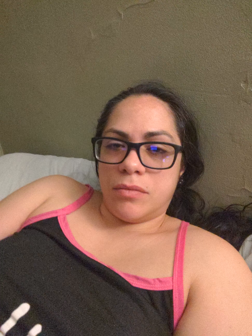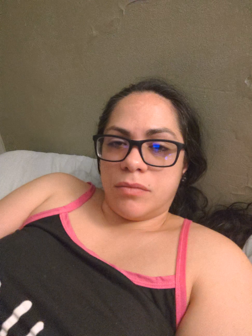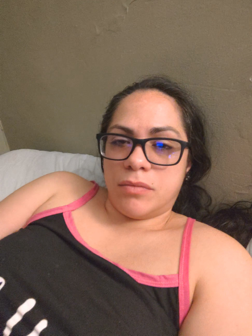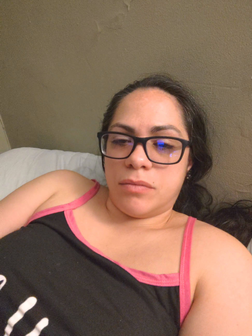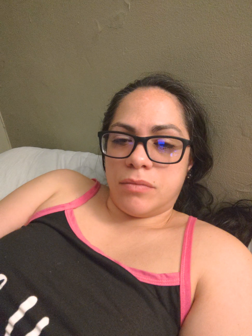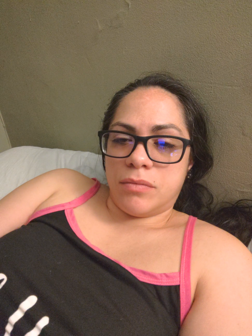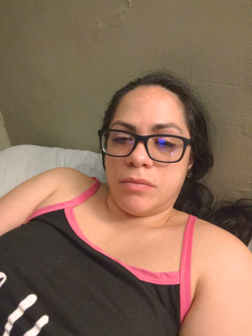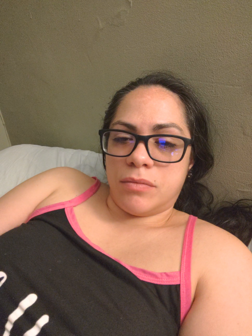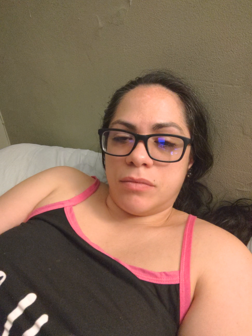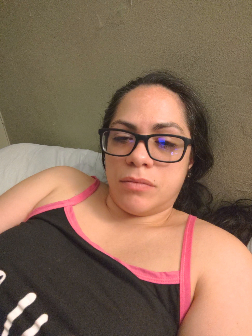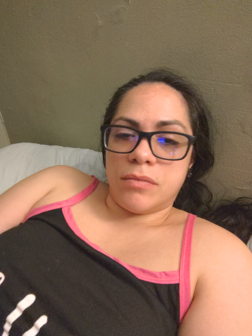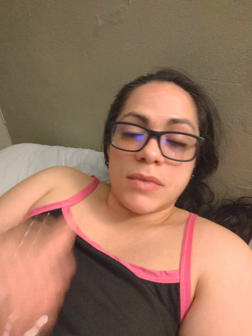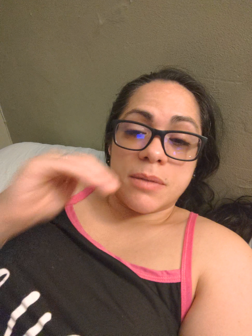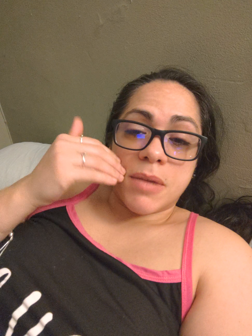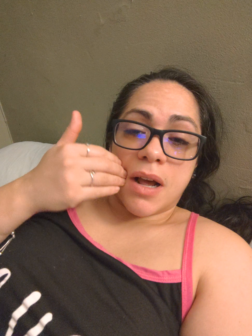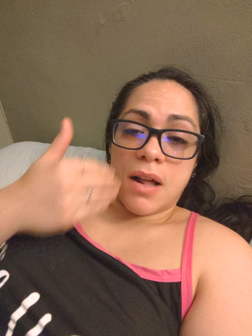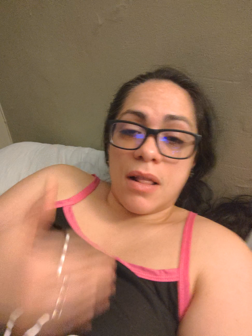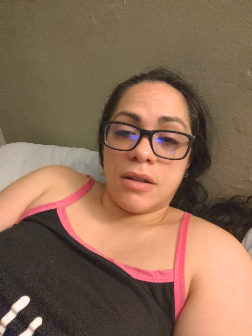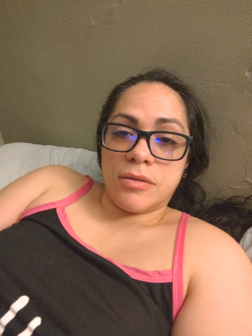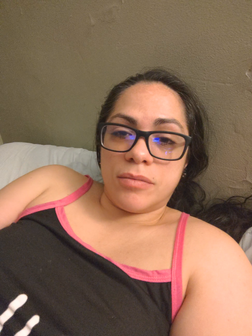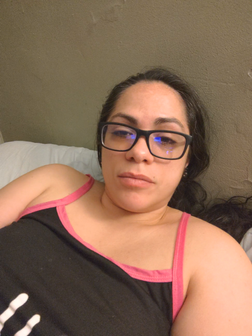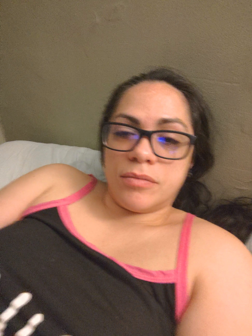smile